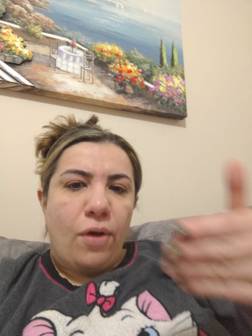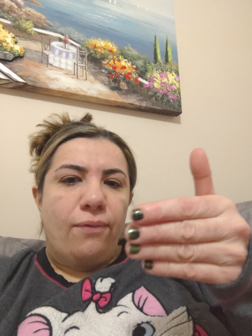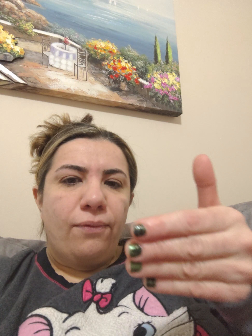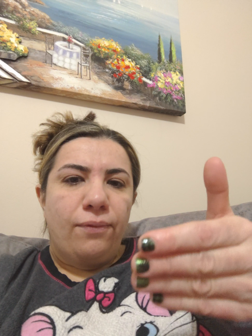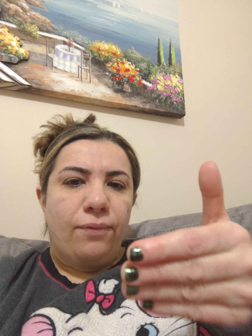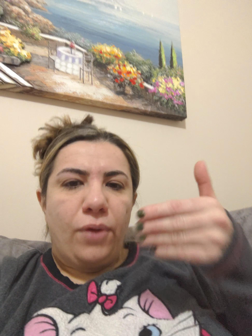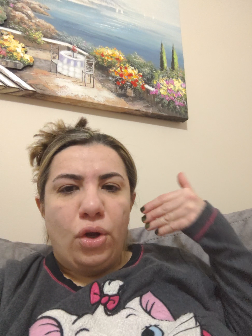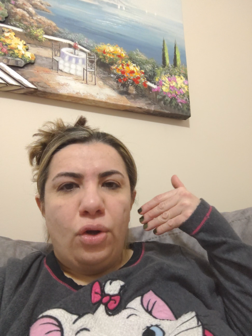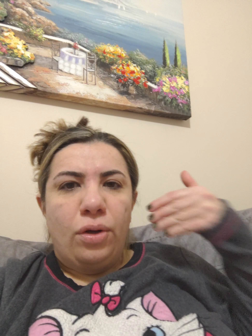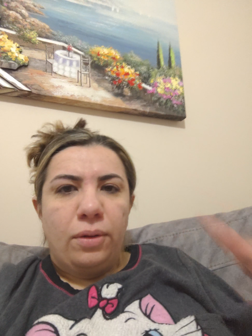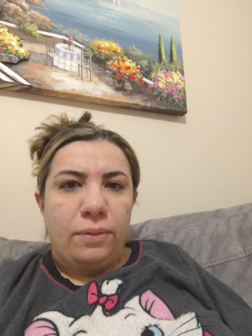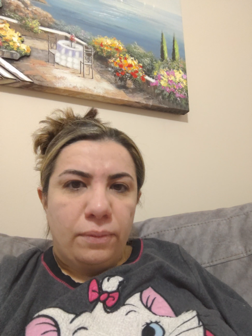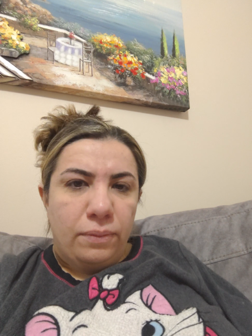before